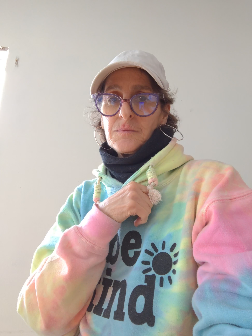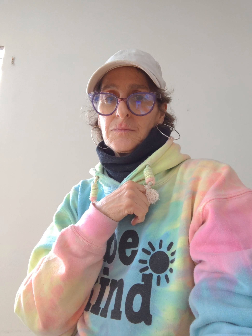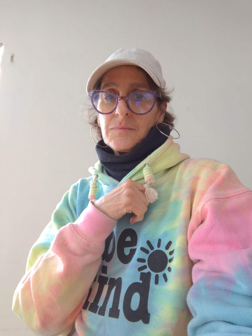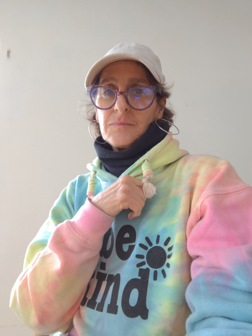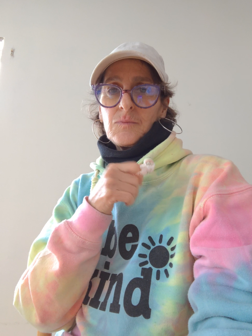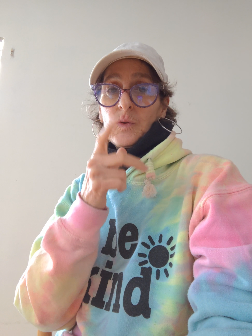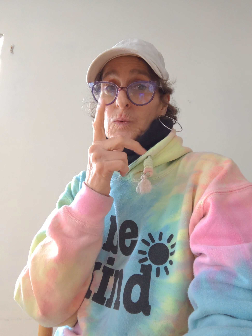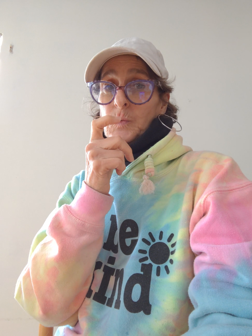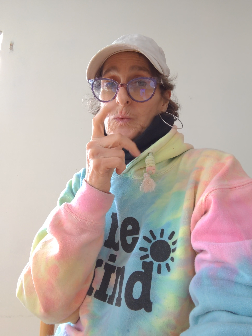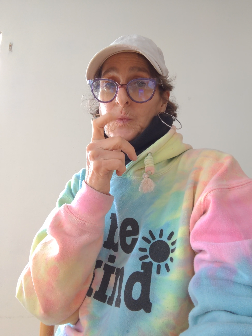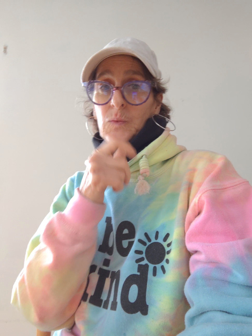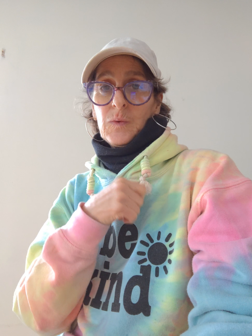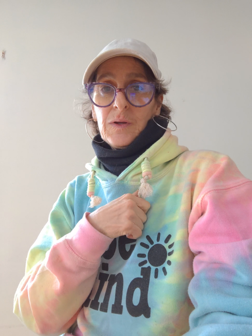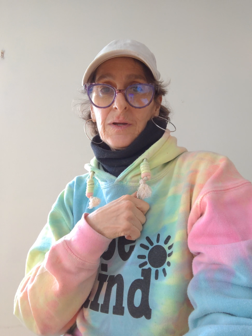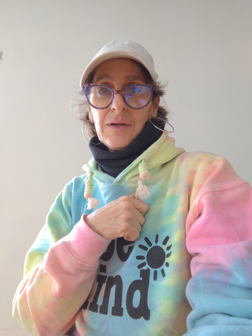who